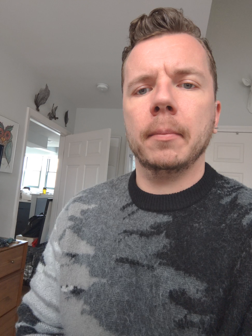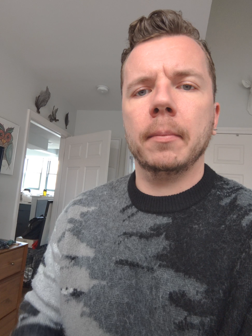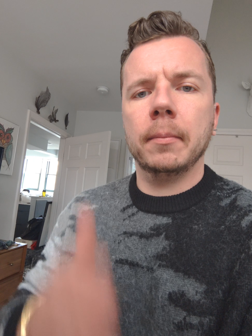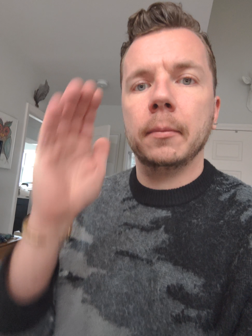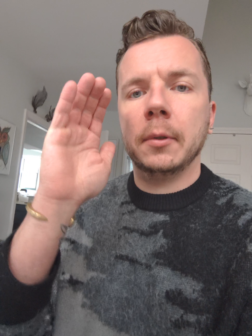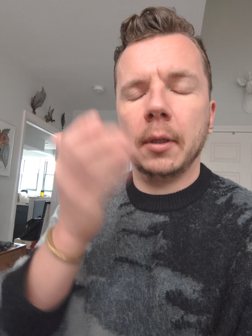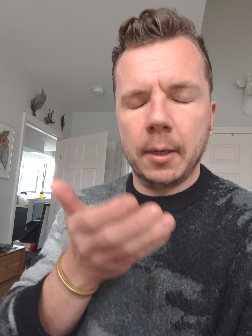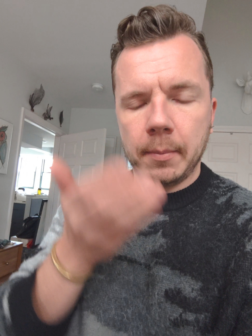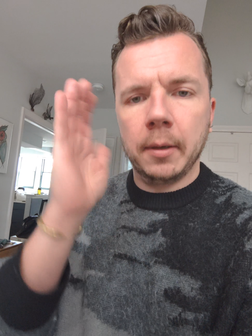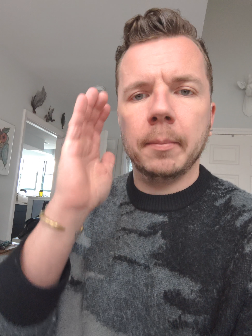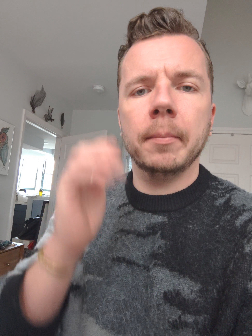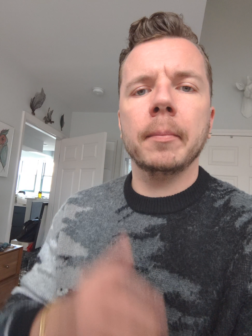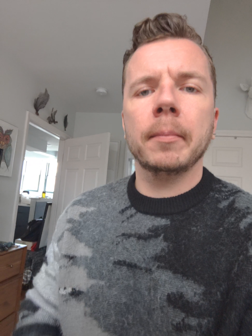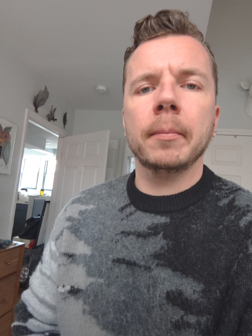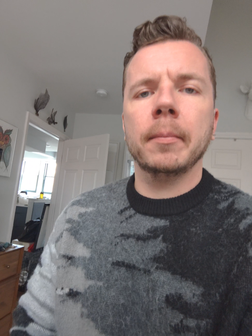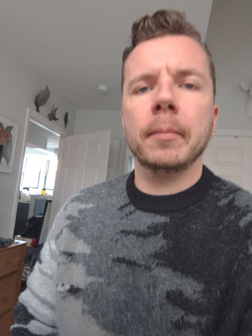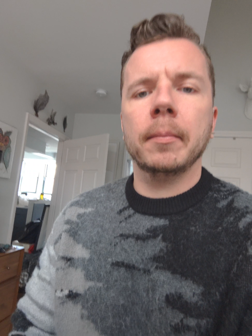sleepy